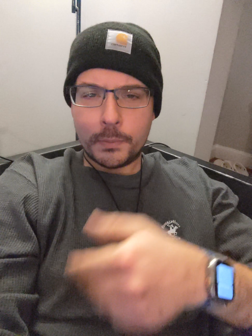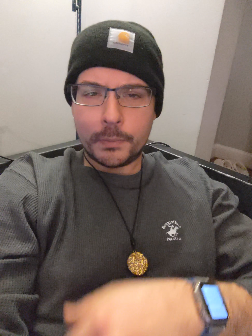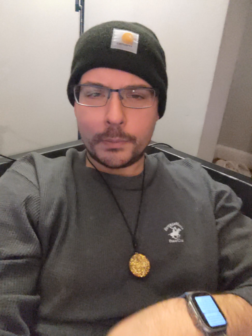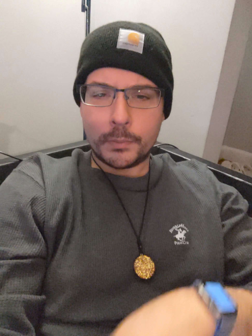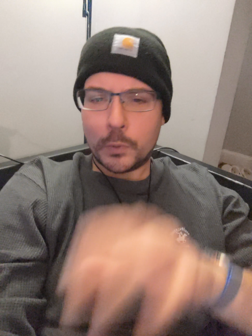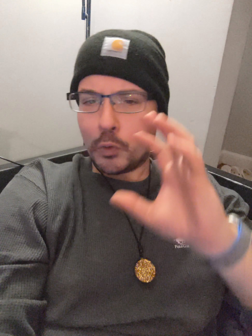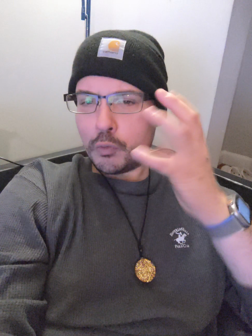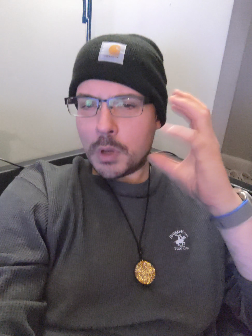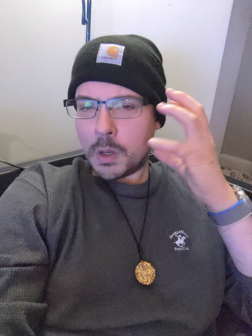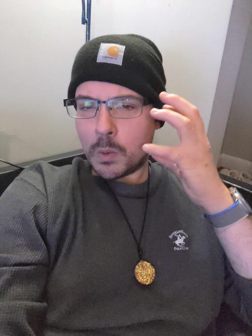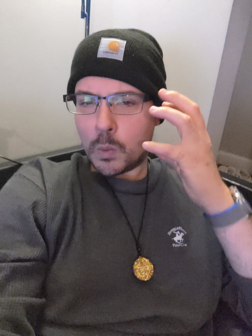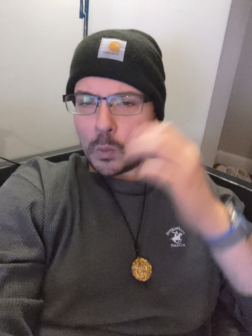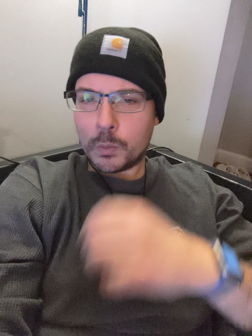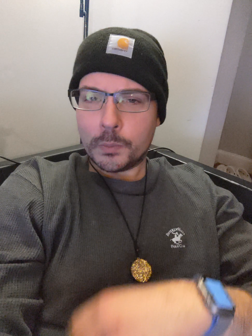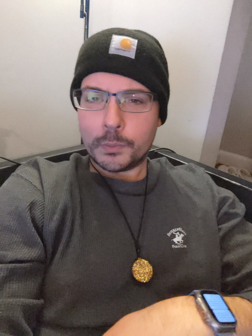radio